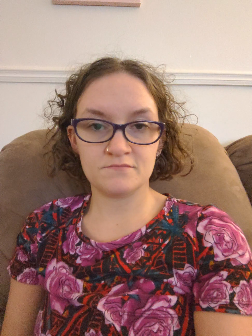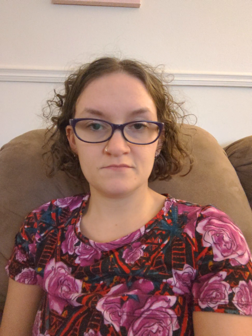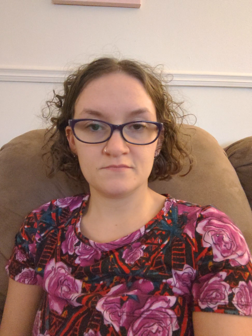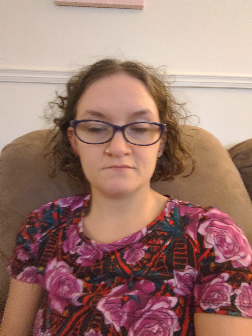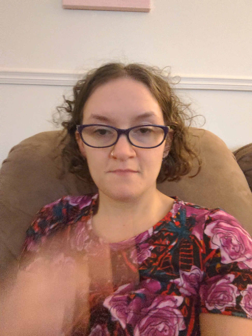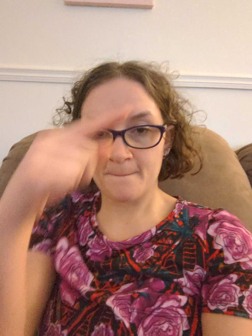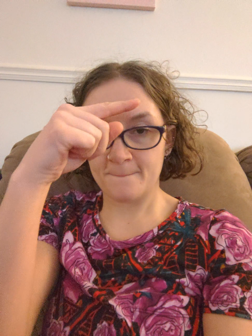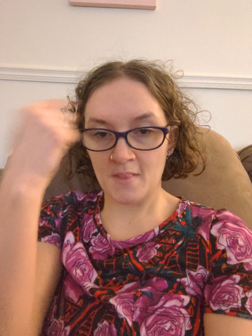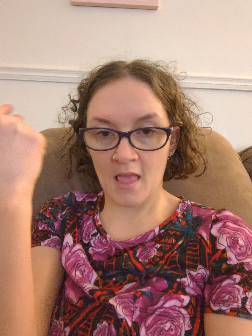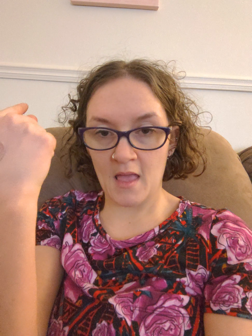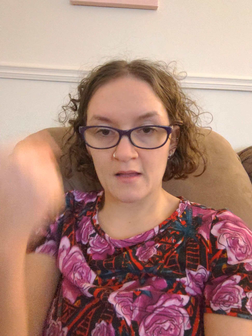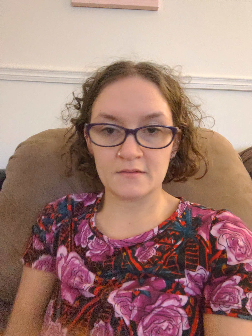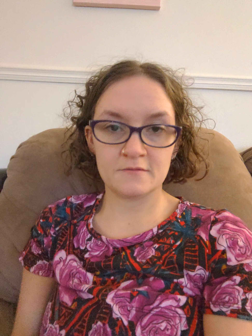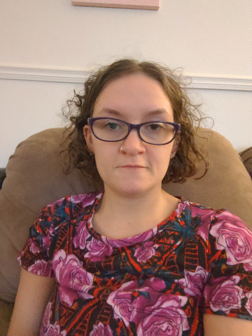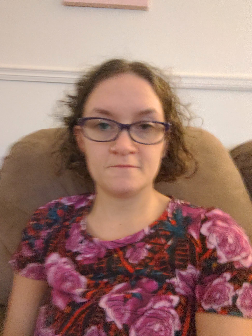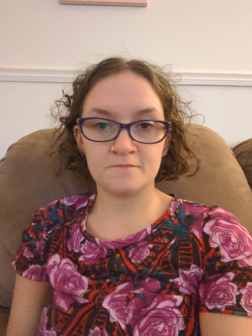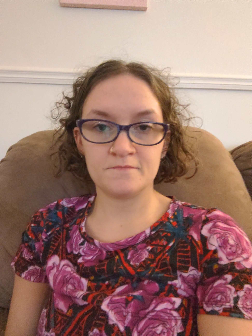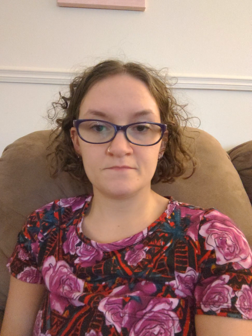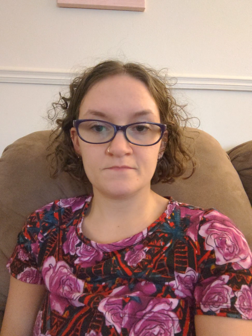black